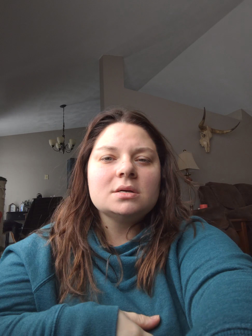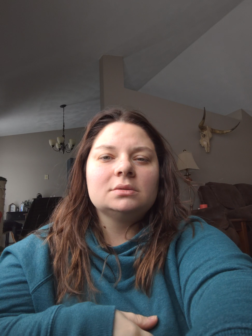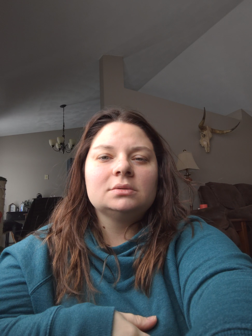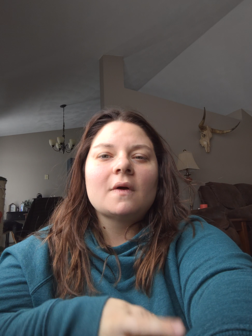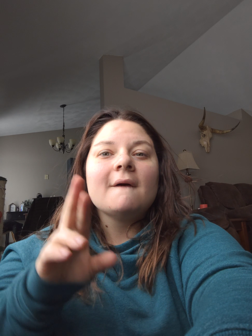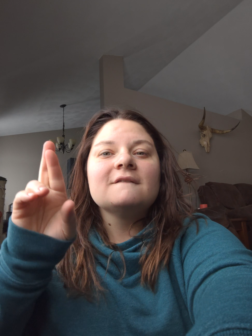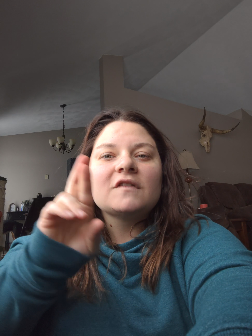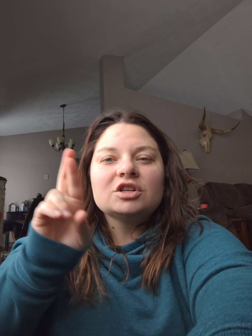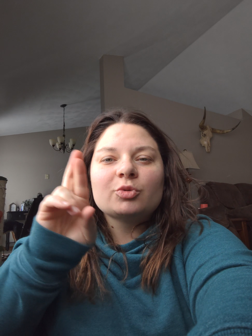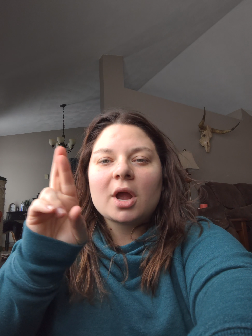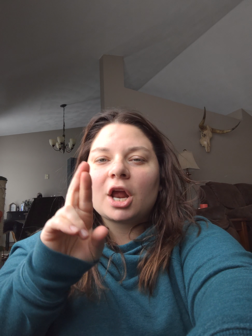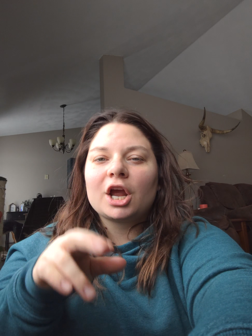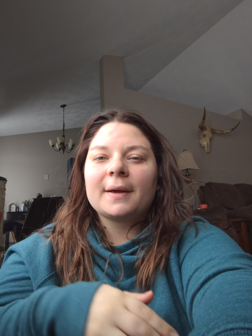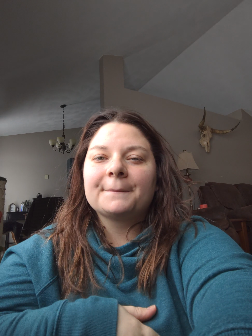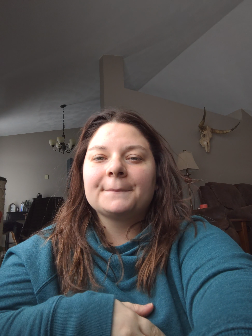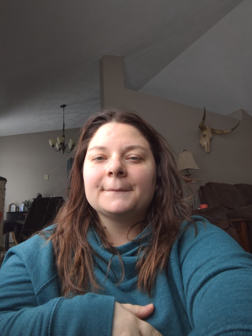refrigerator